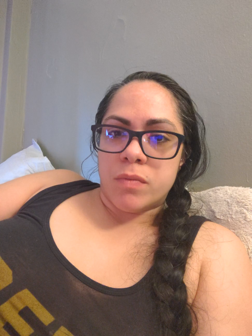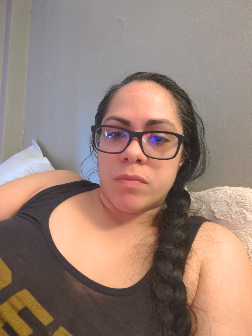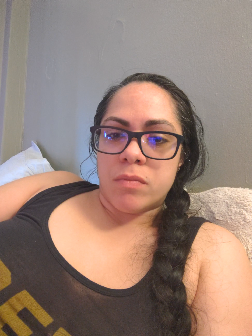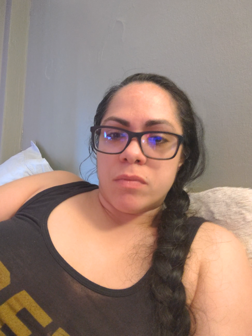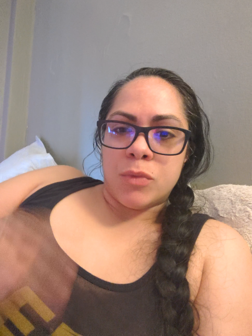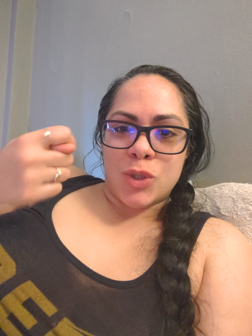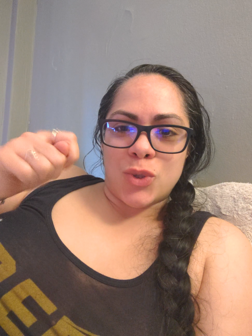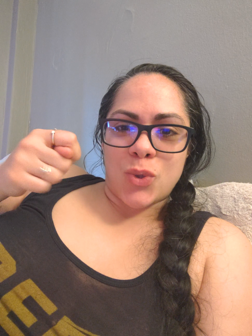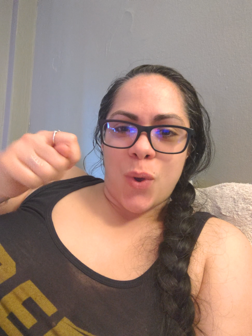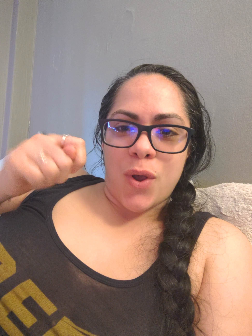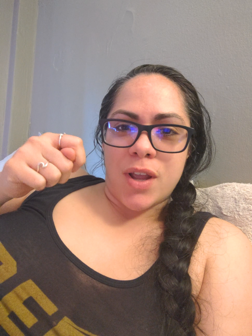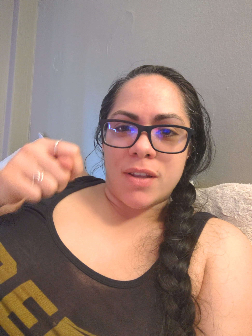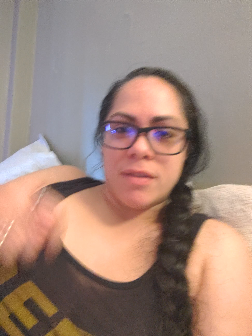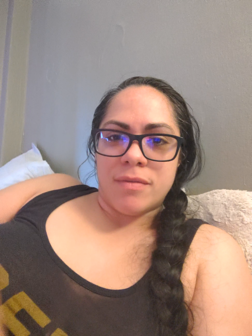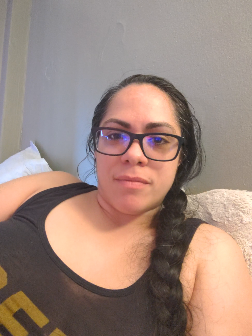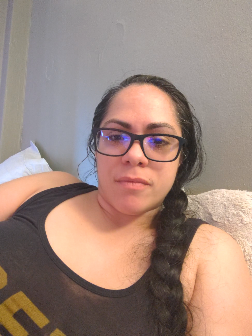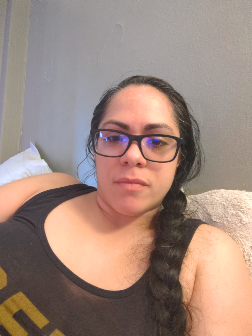toy